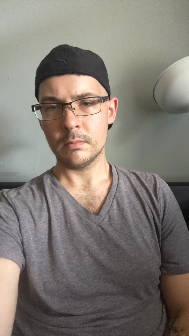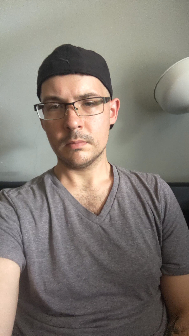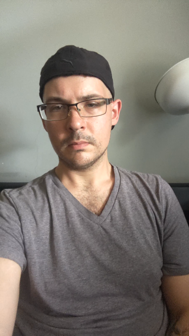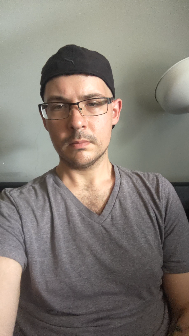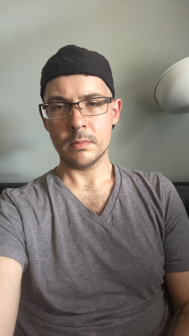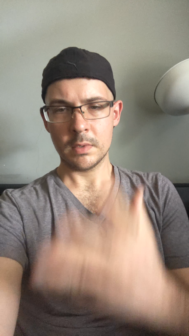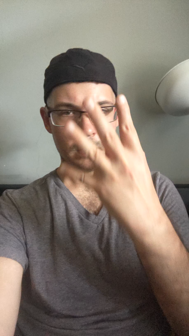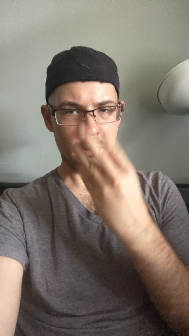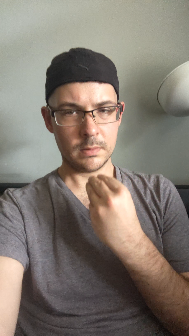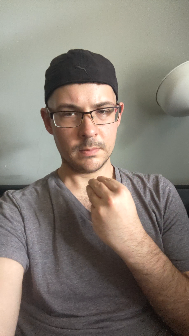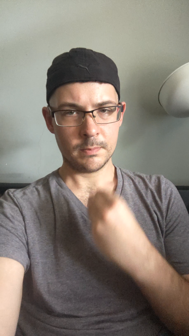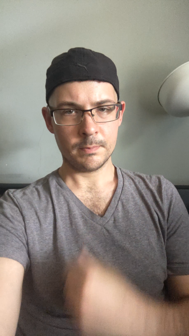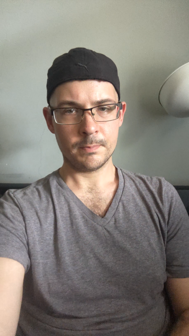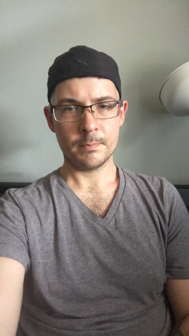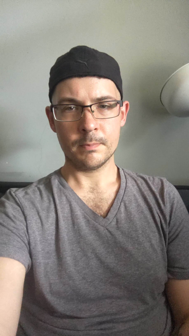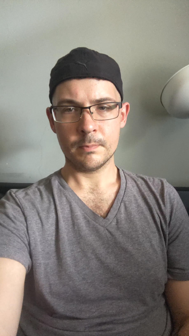asleep